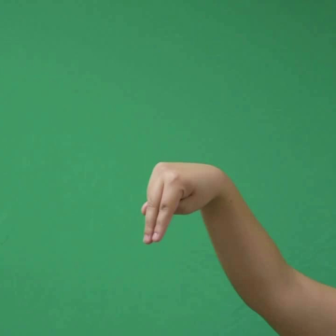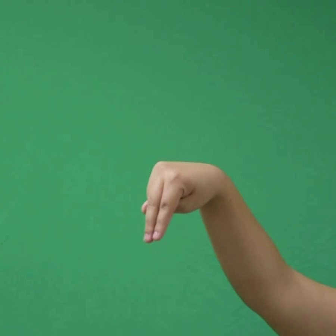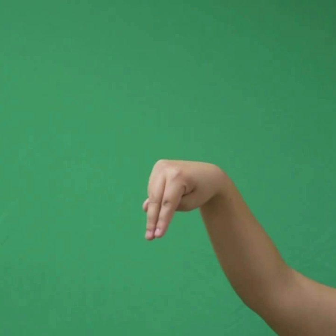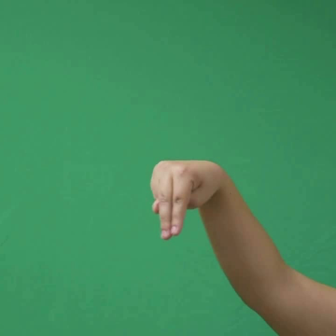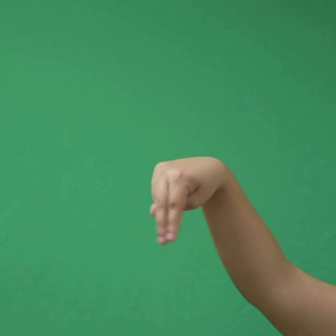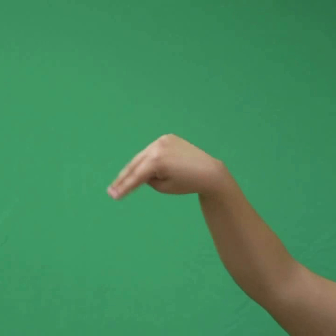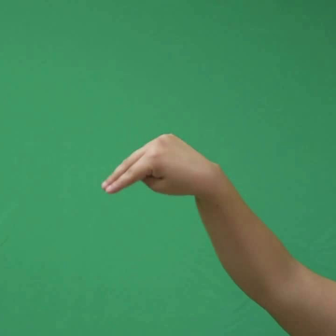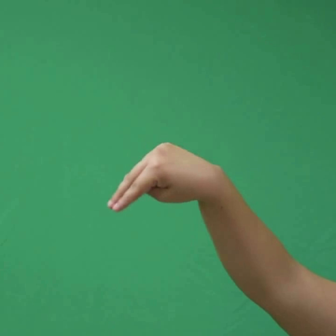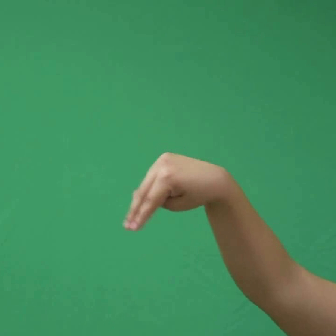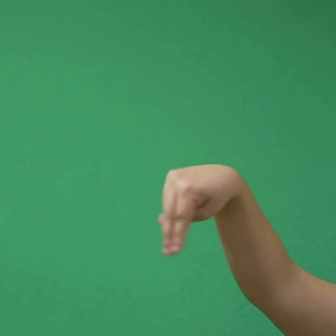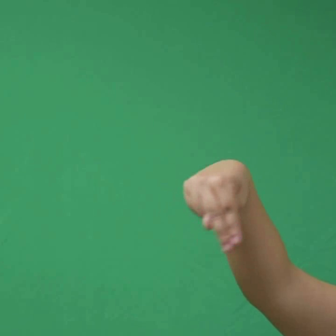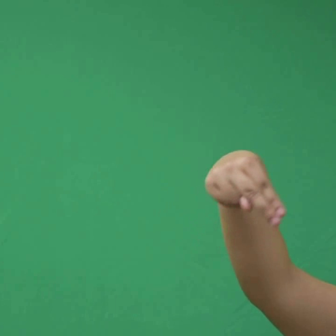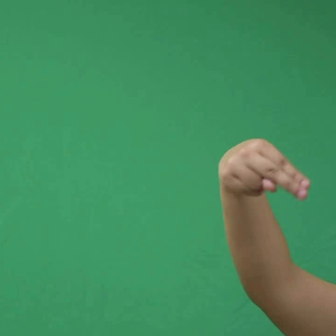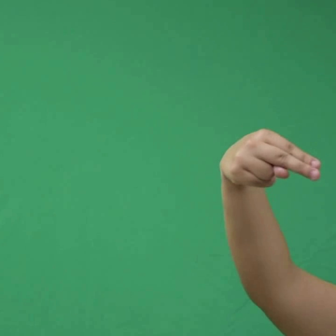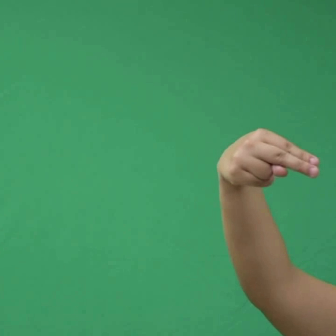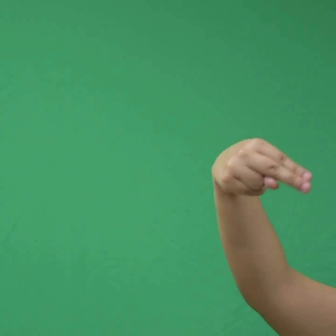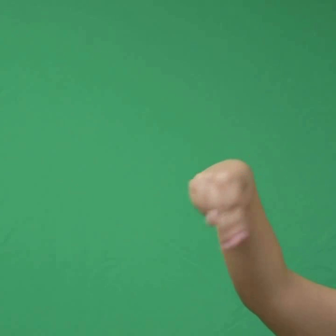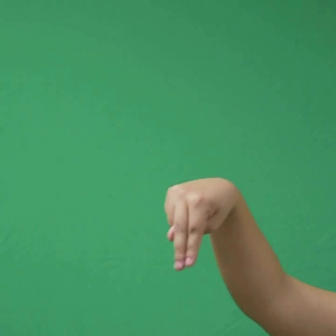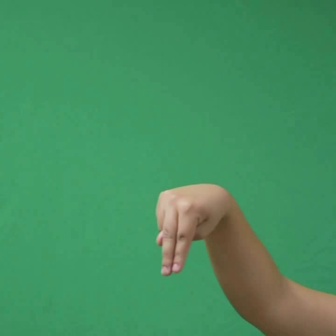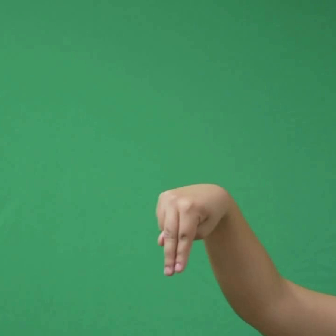Ñ